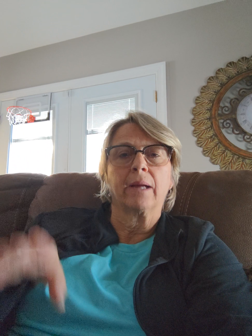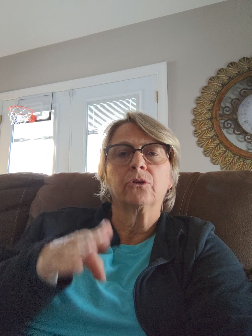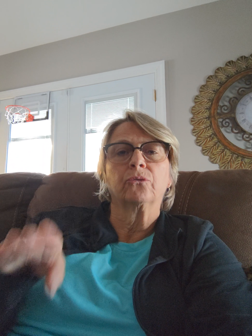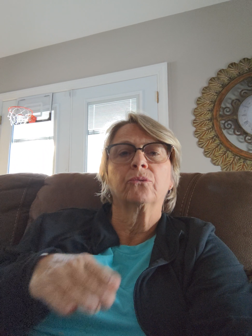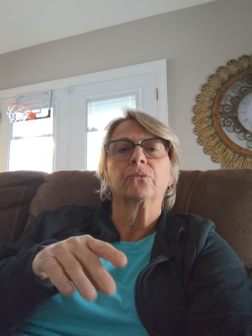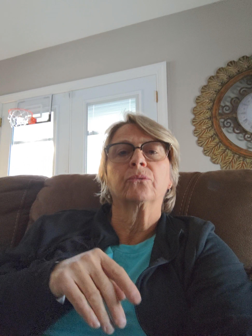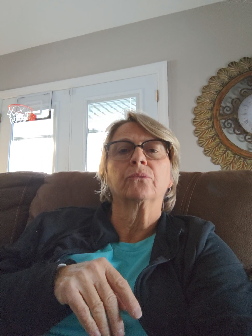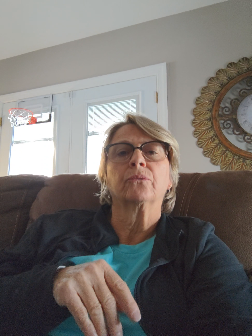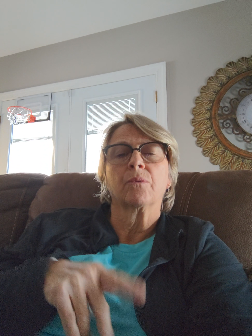dryer